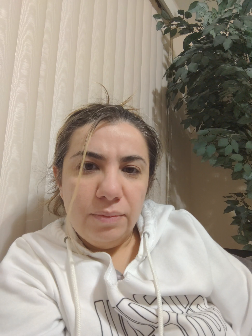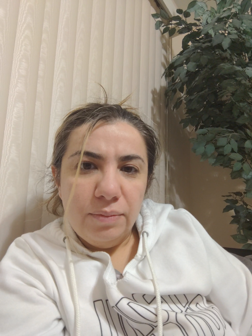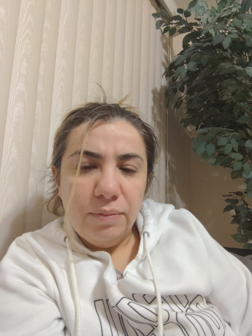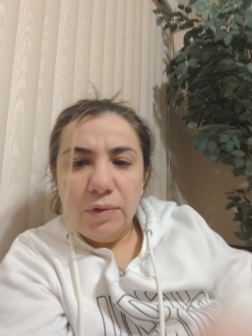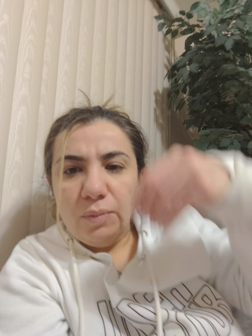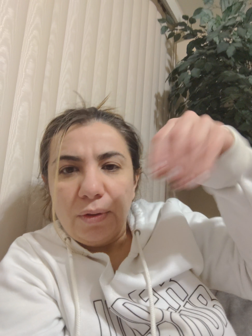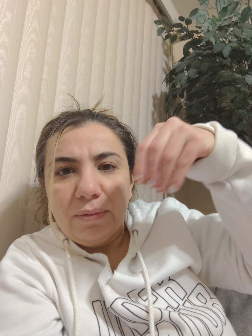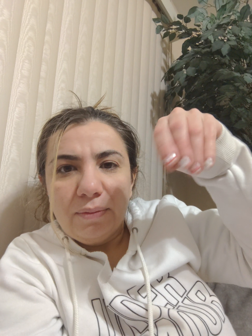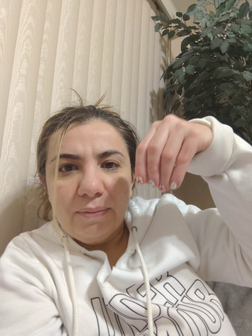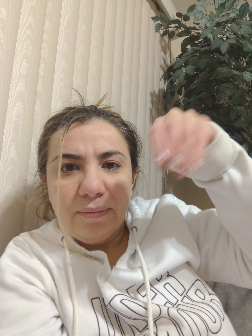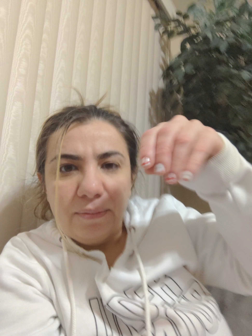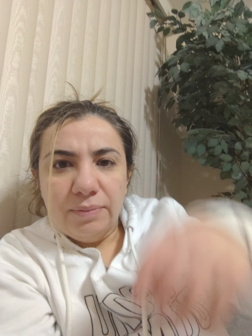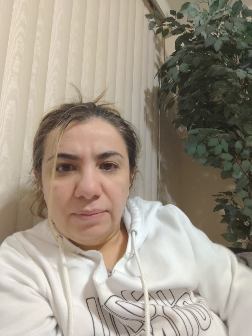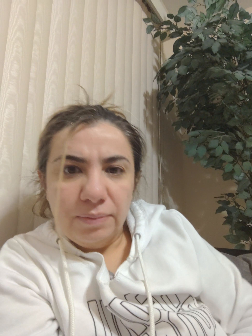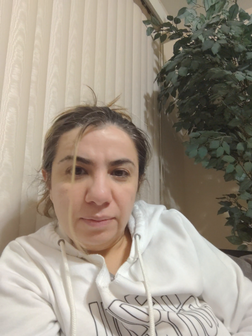store